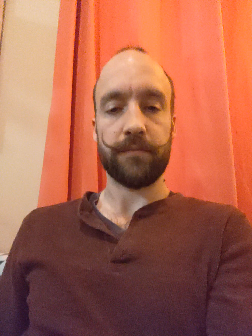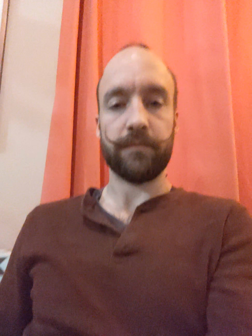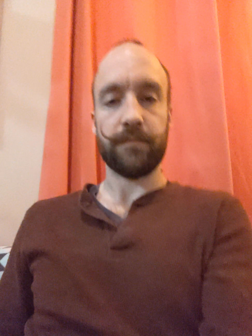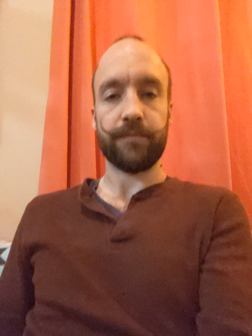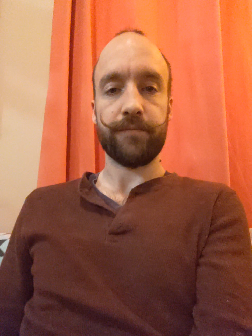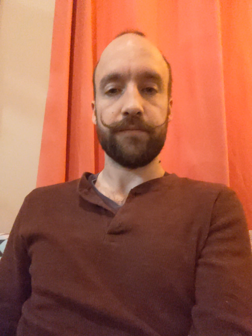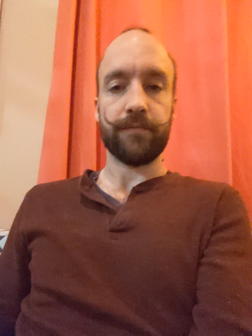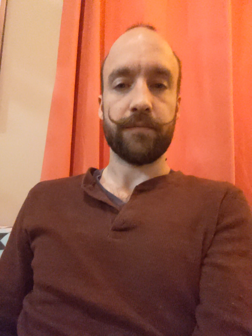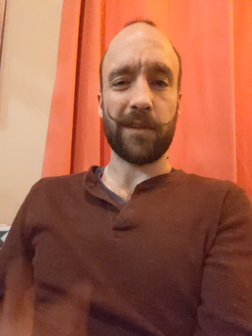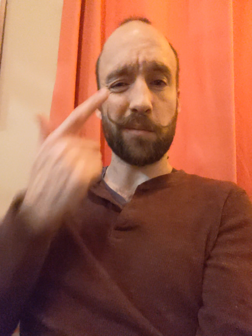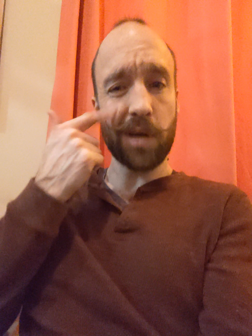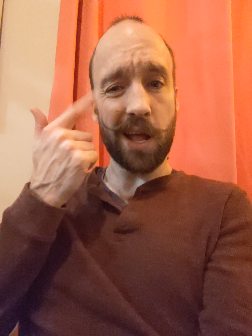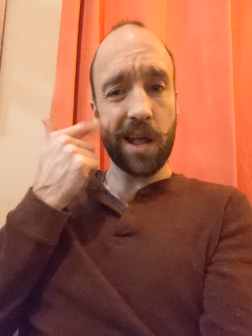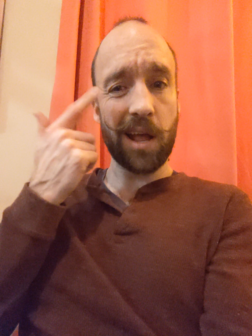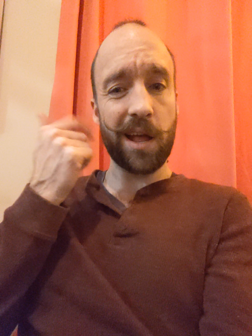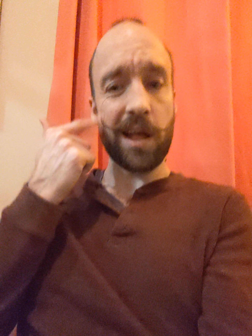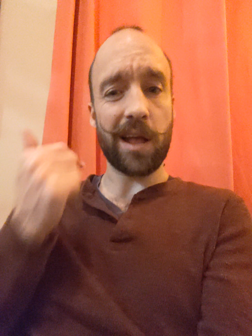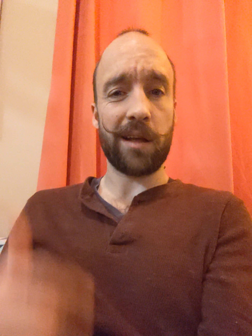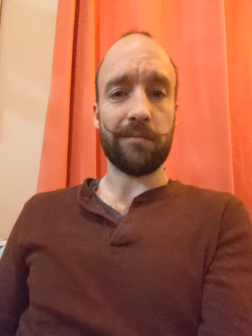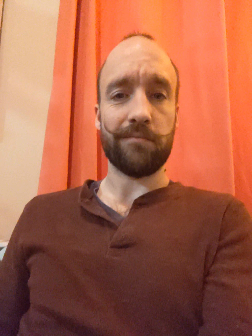cry